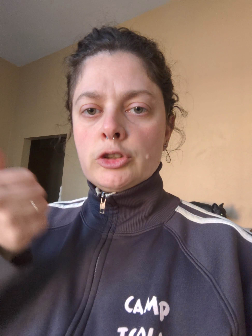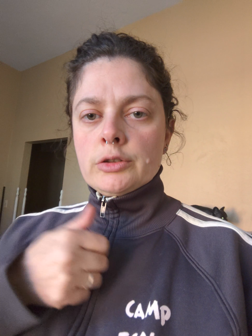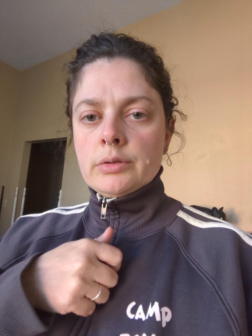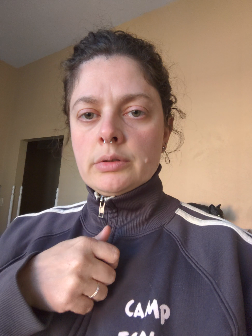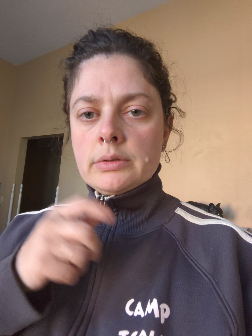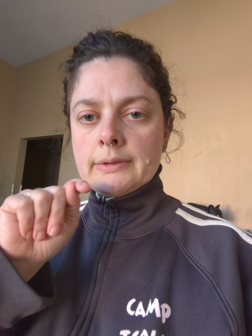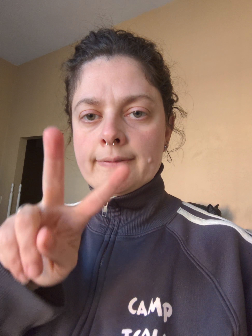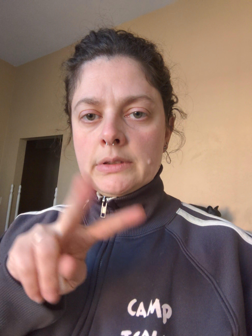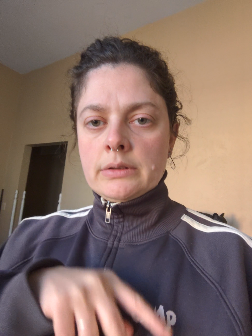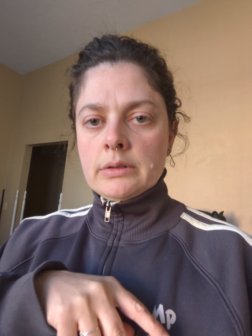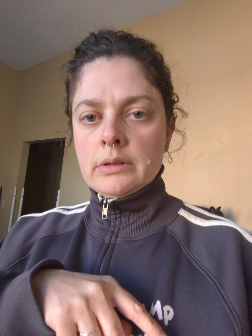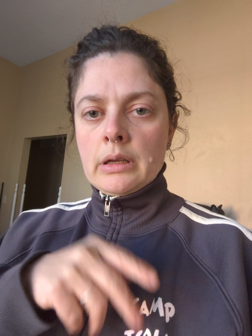TV